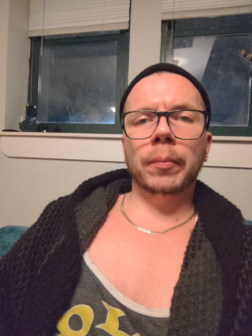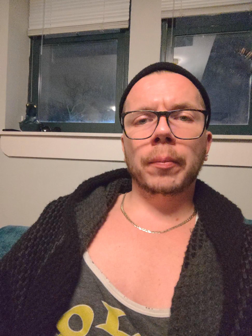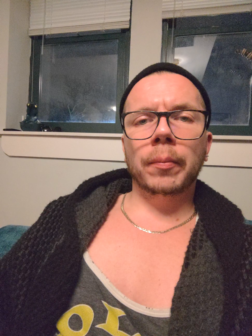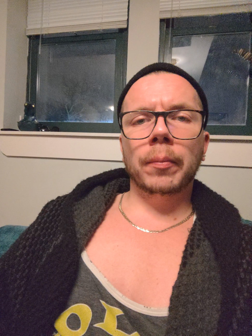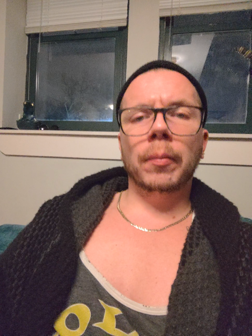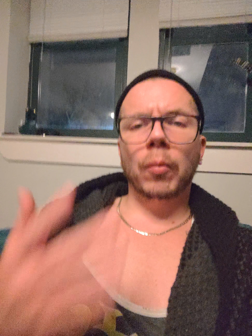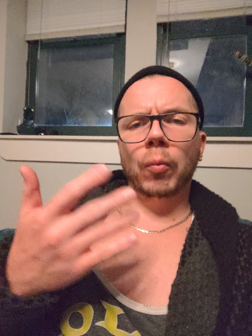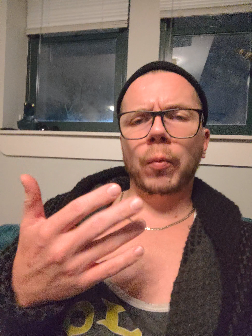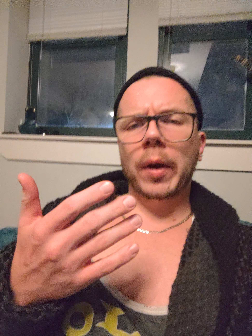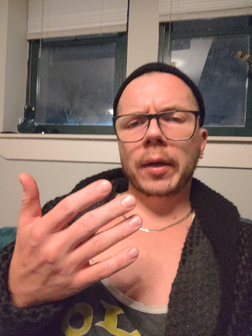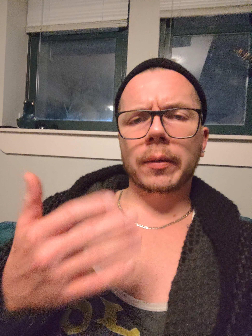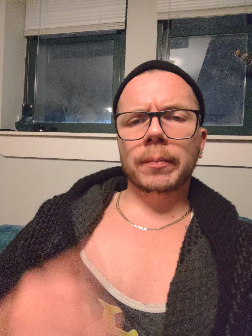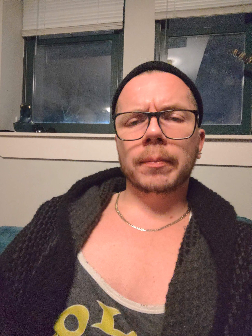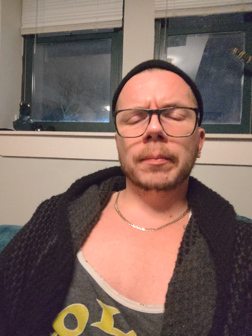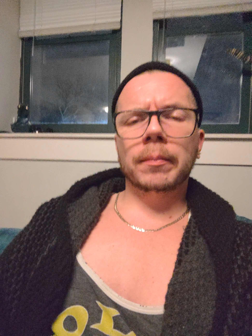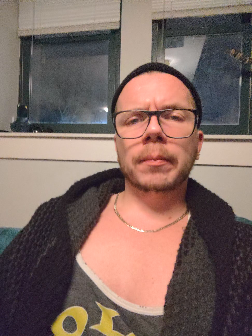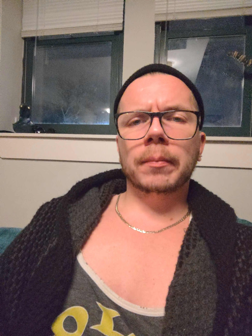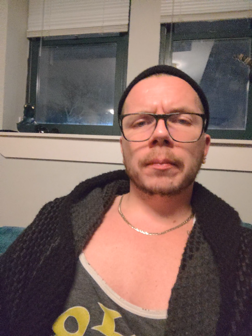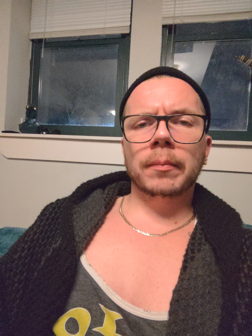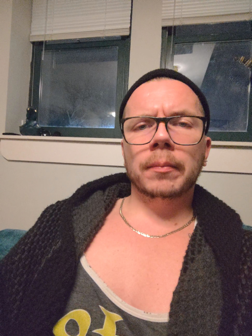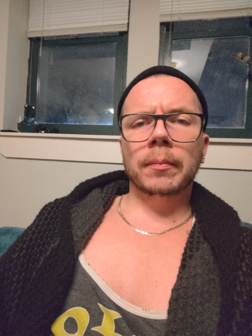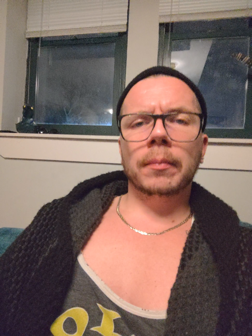wait